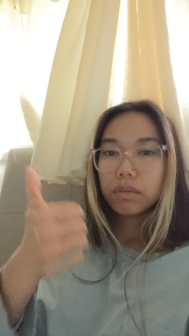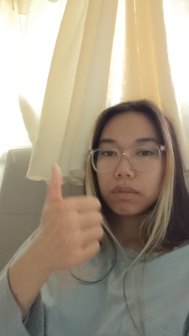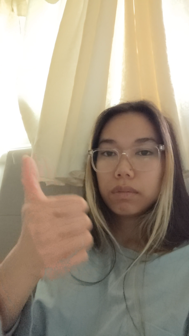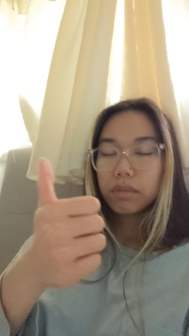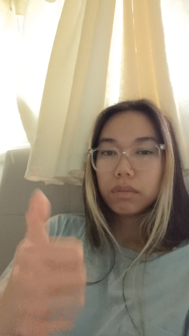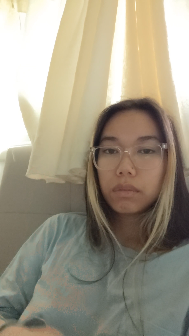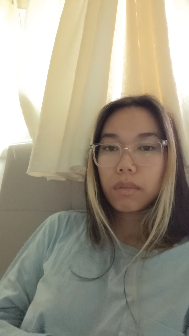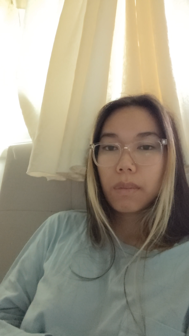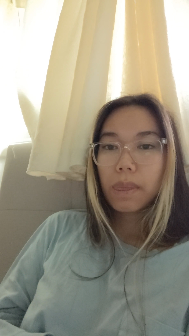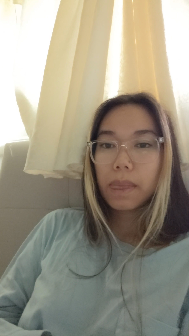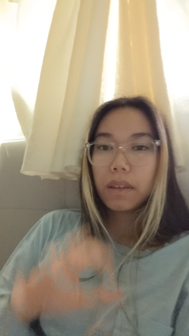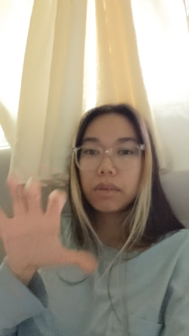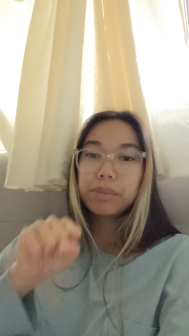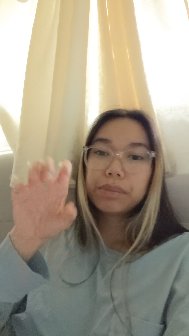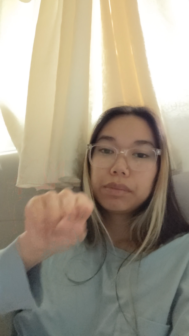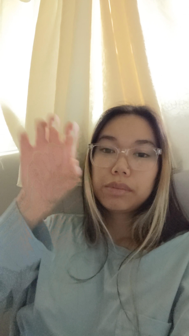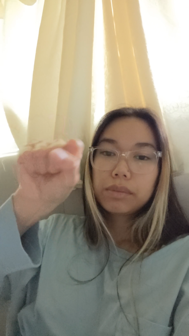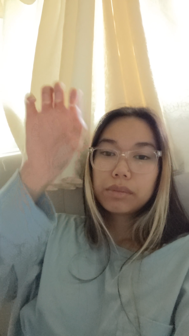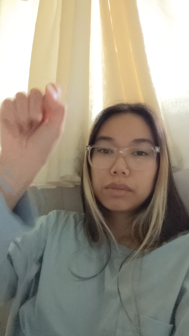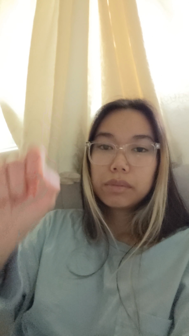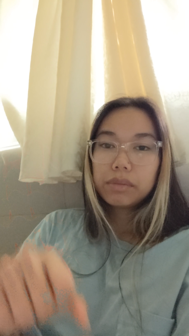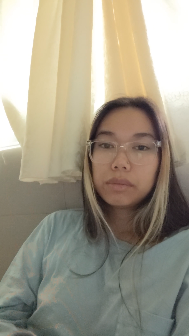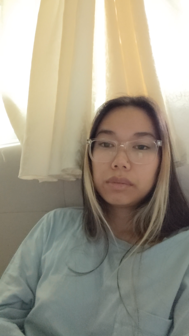ladder